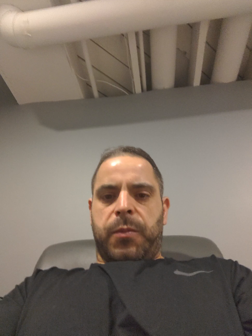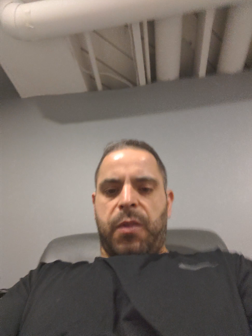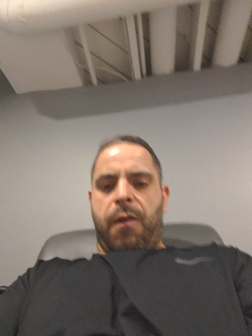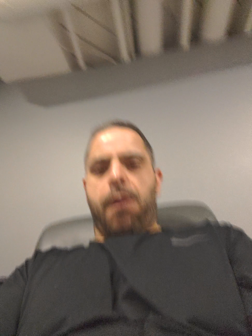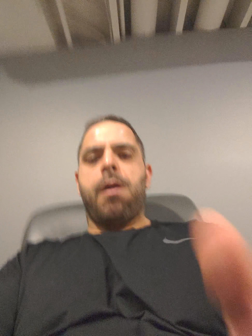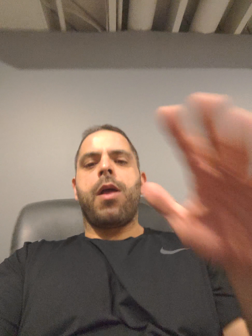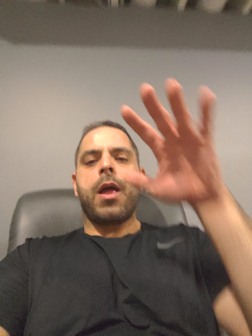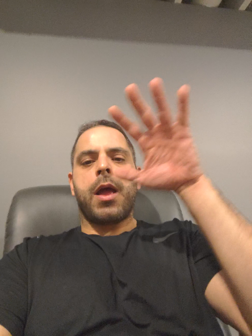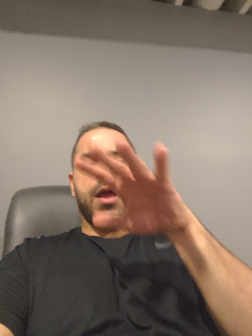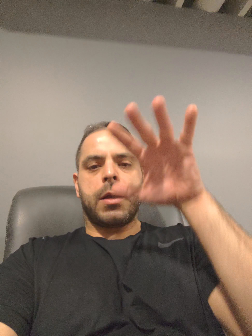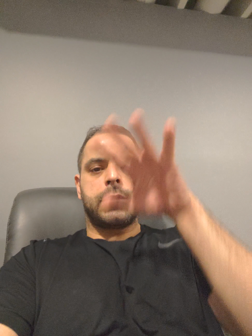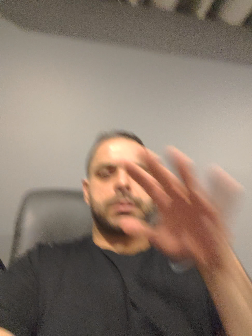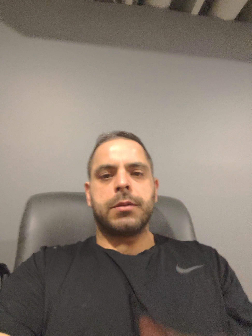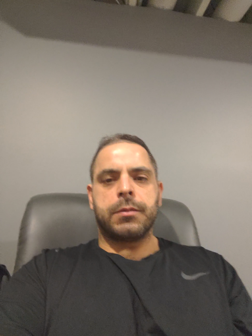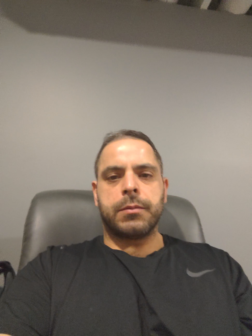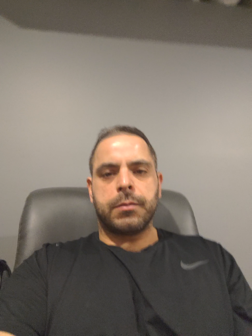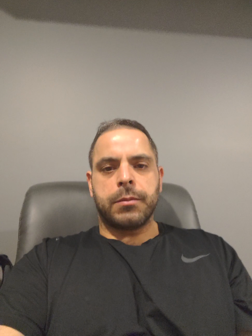alligator